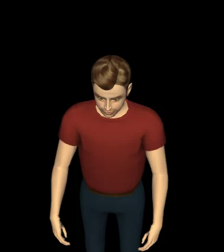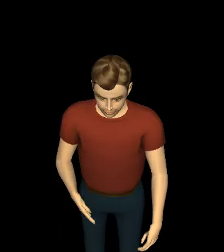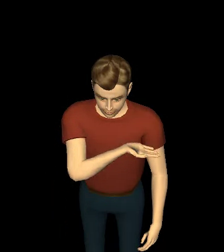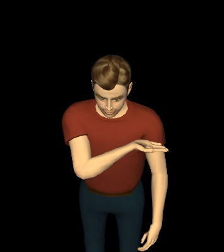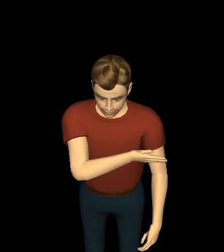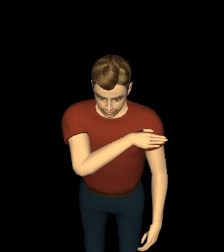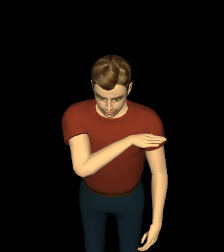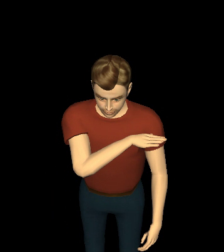مسؤول